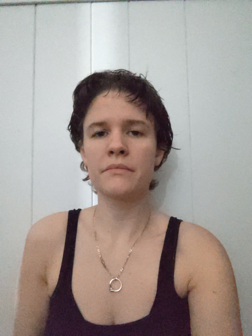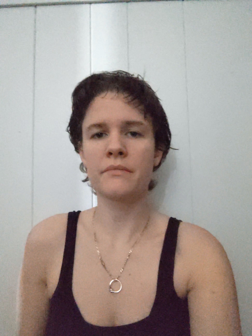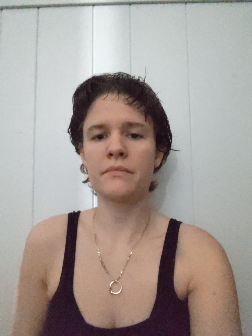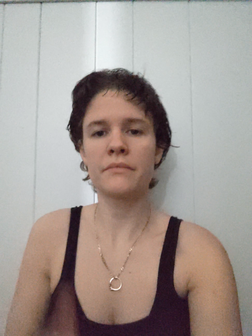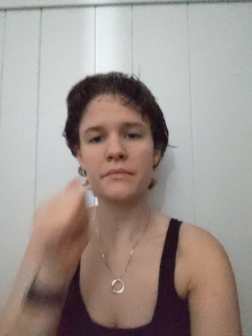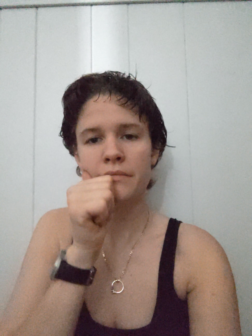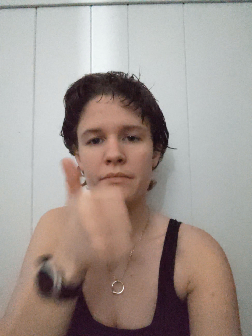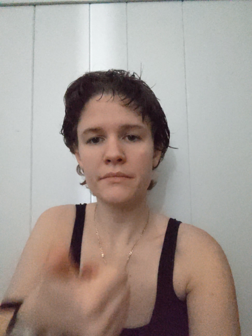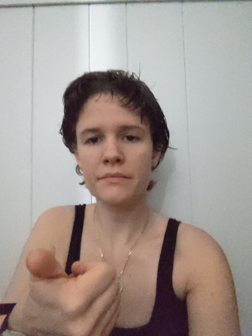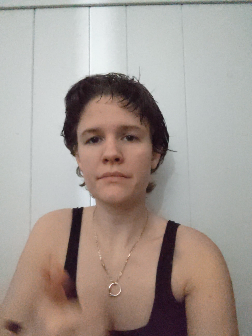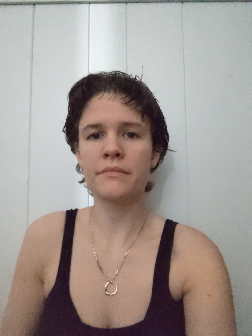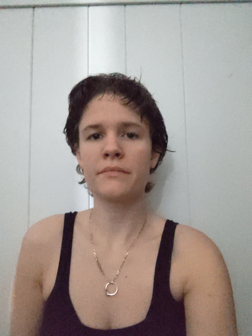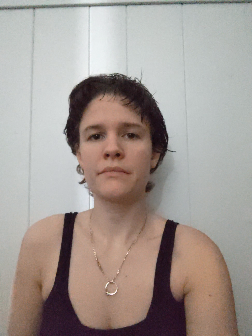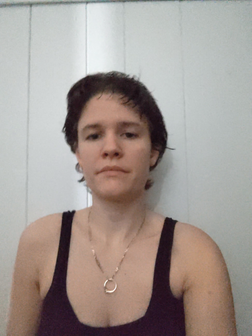tomorrow